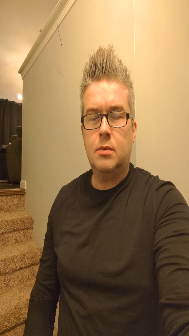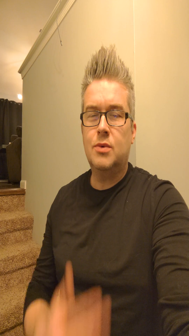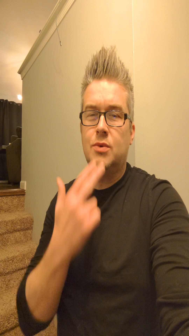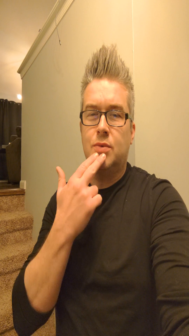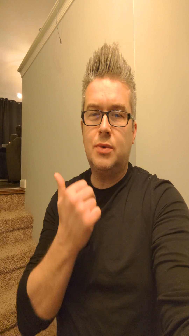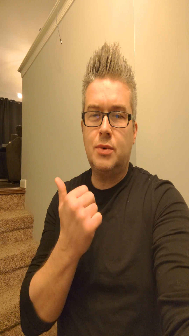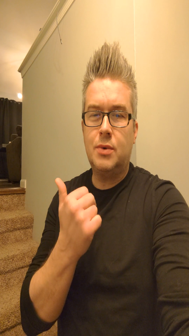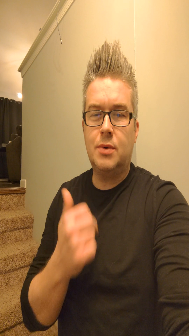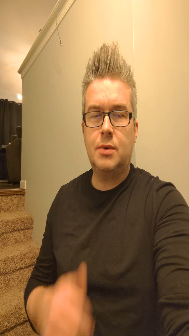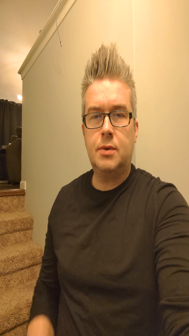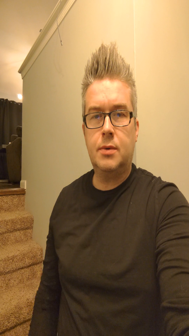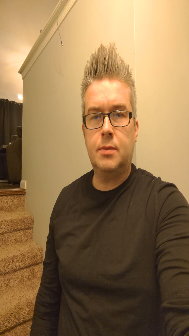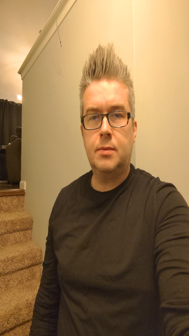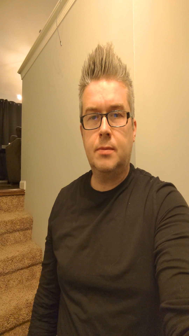cute